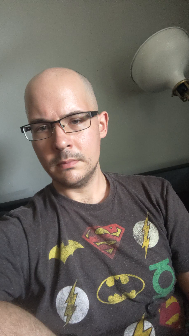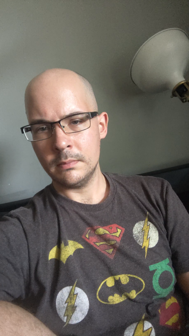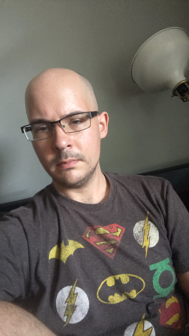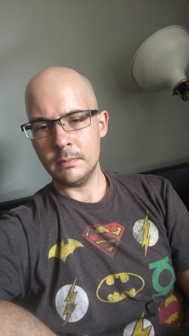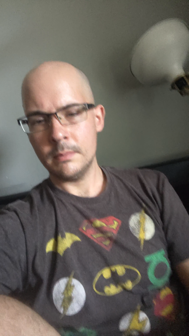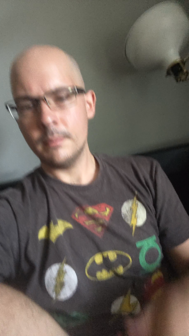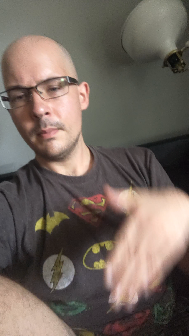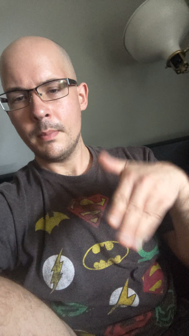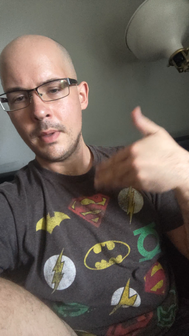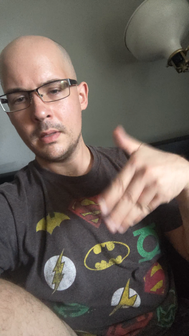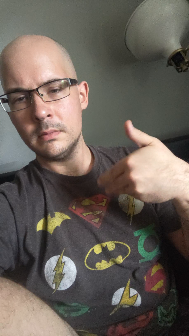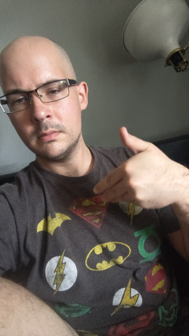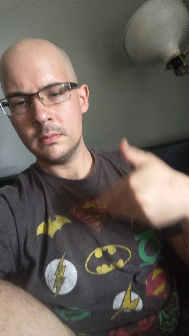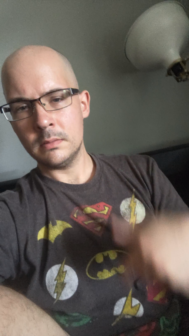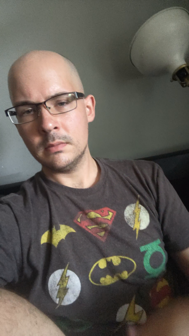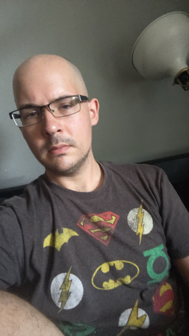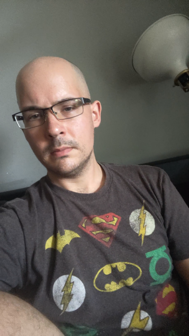pants